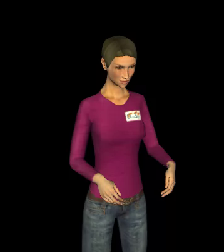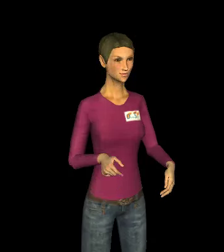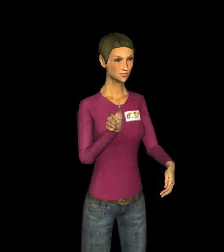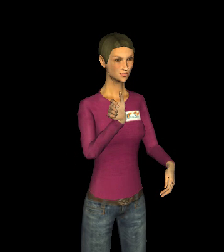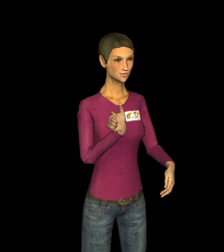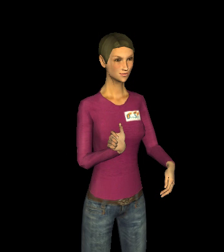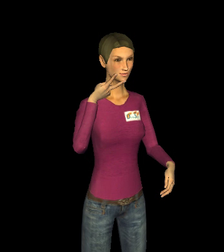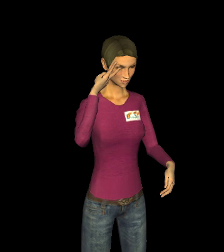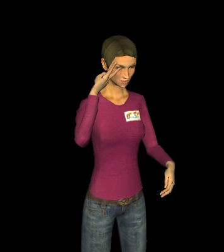نبيل